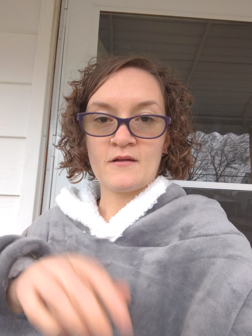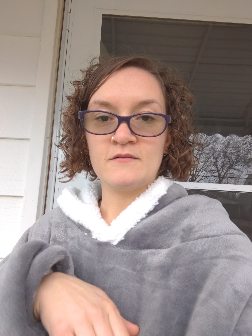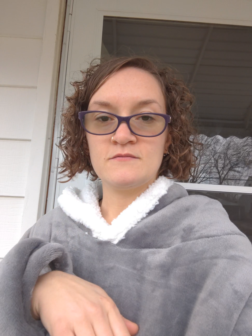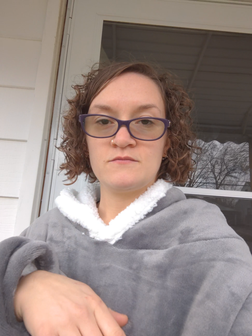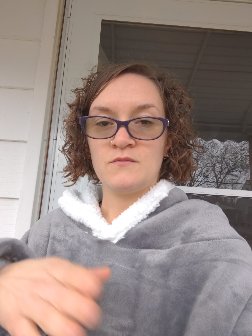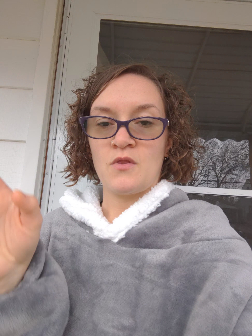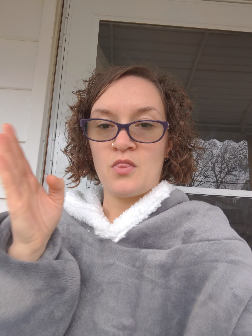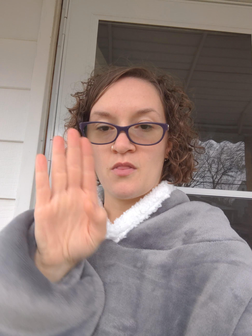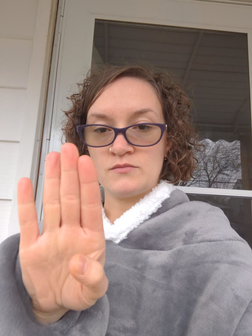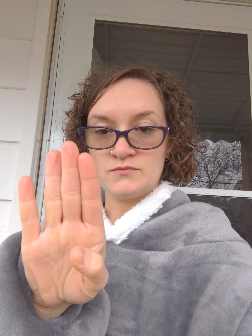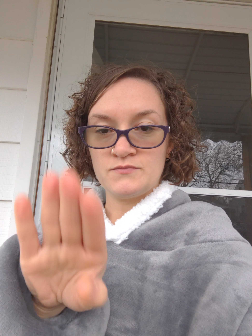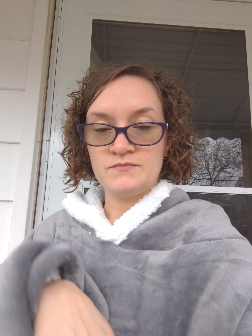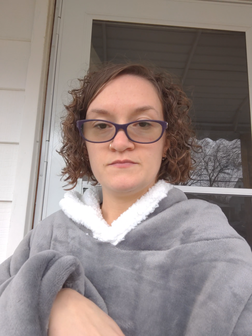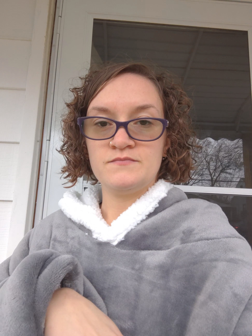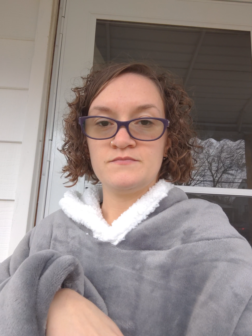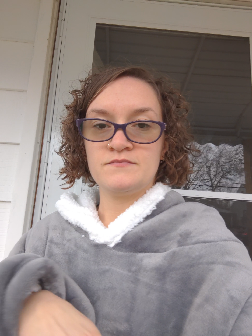close